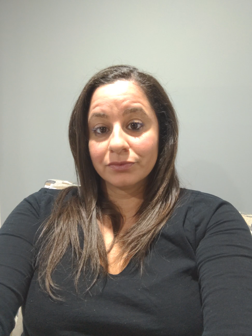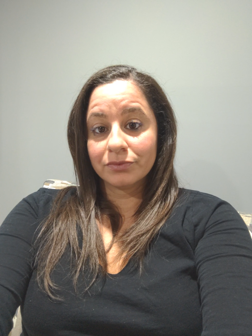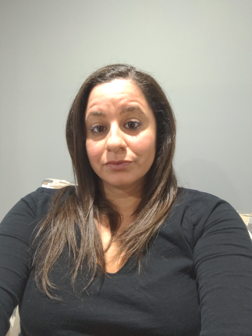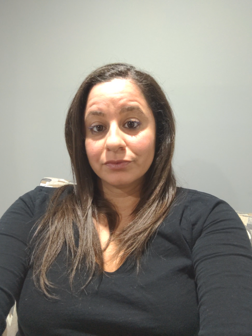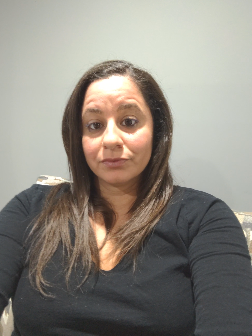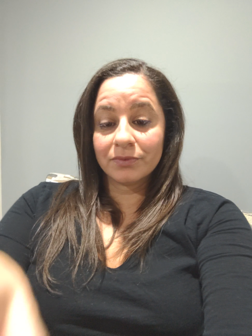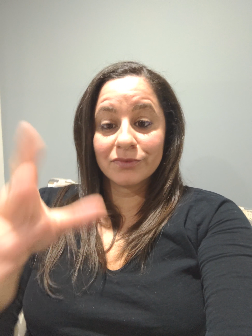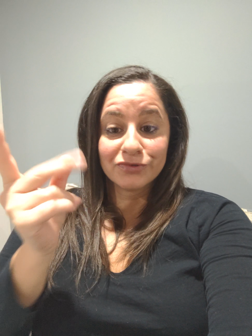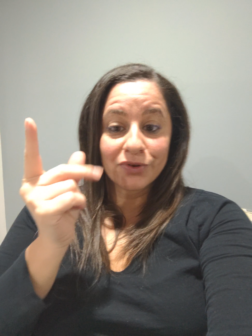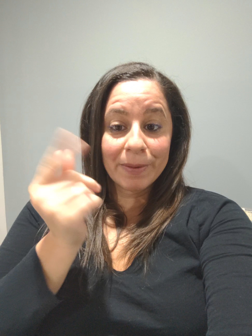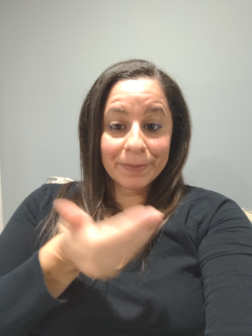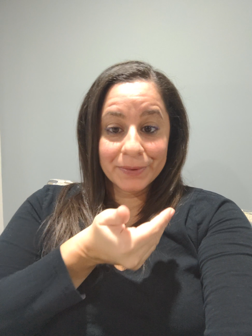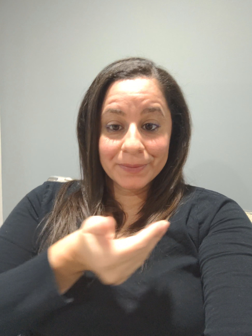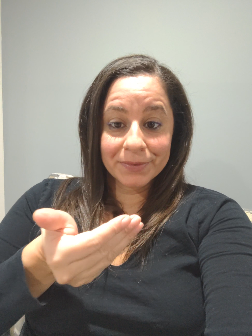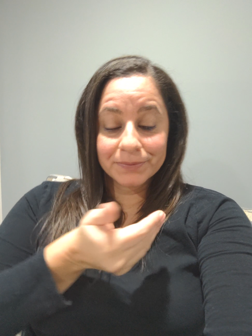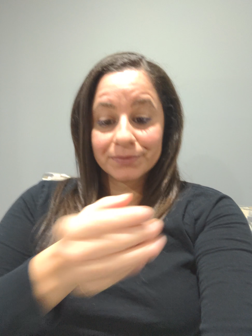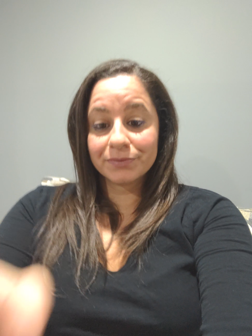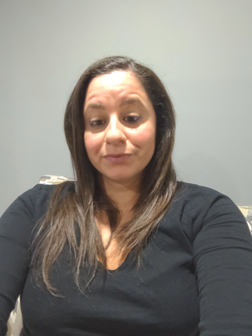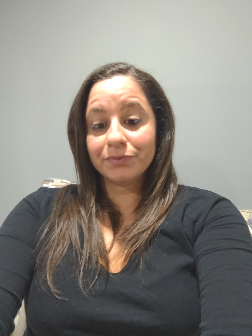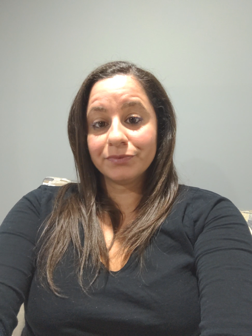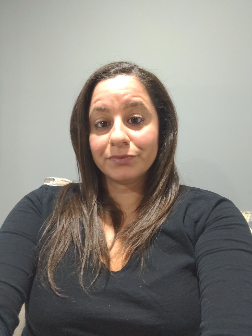puppy